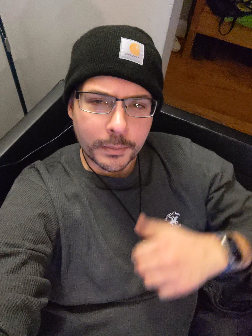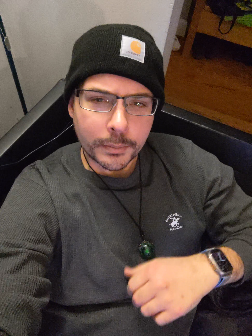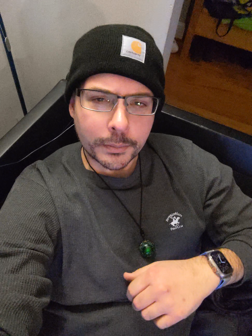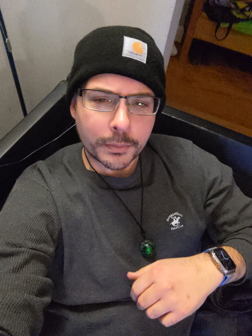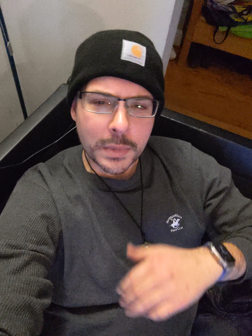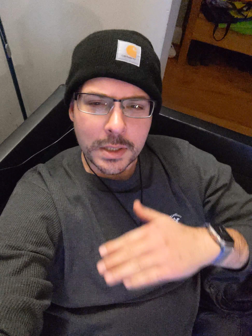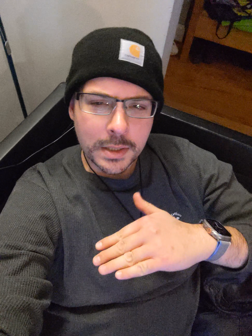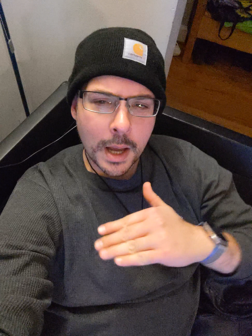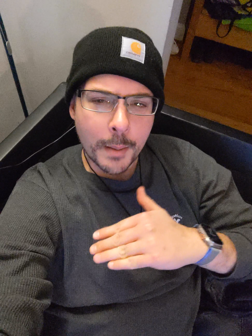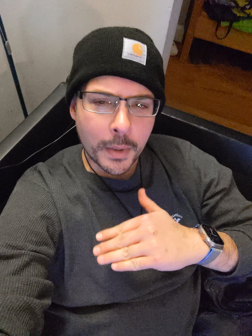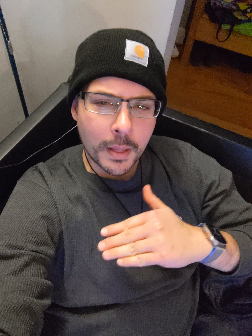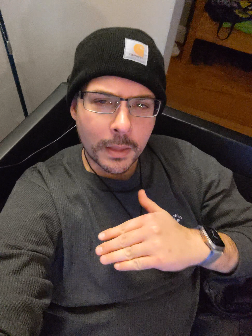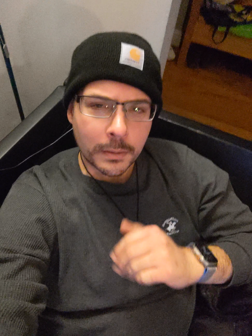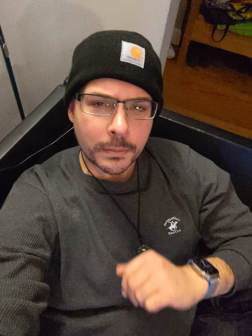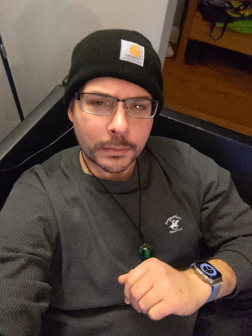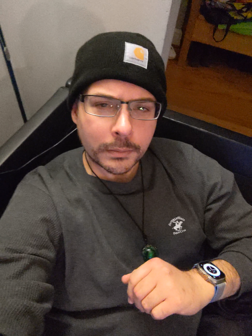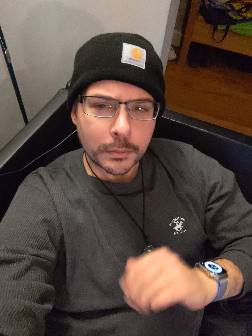table